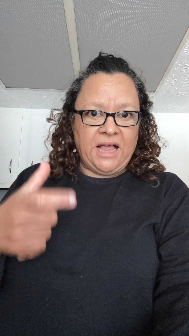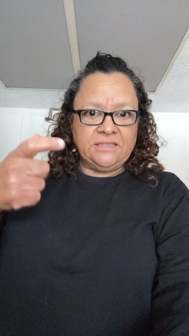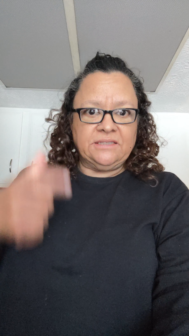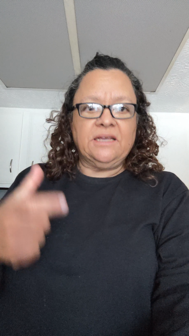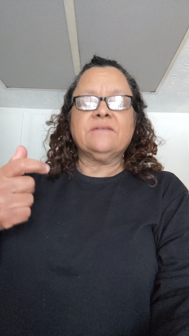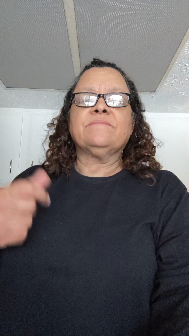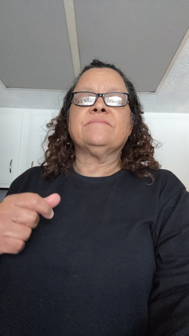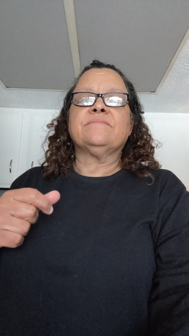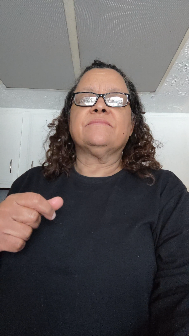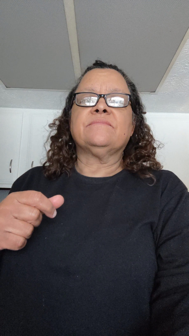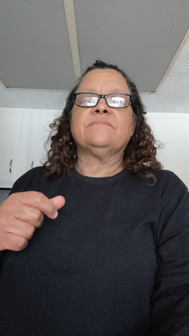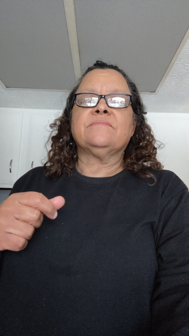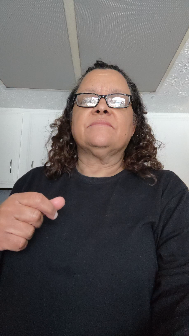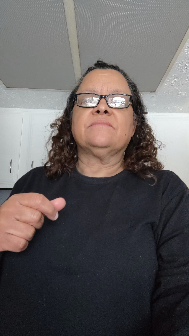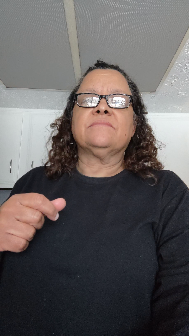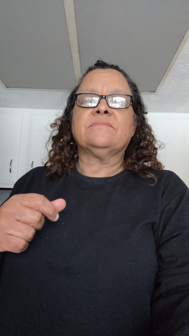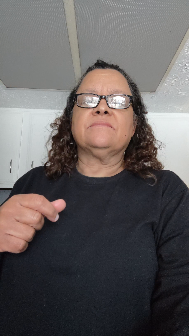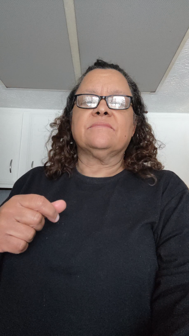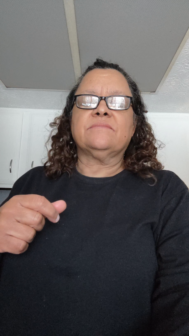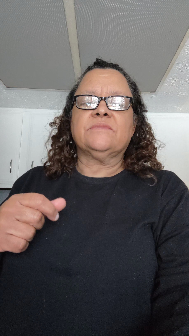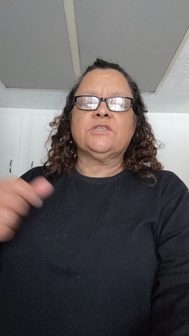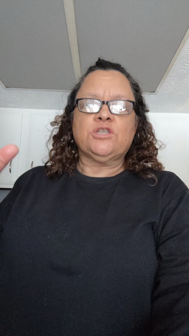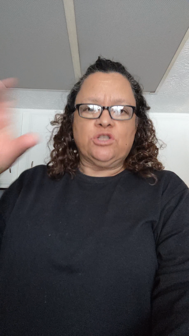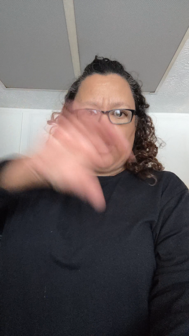dump